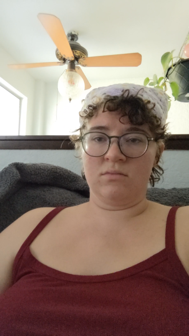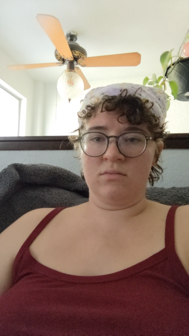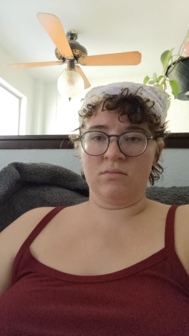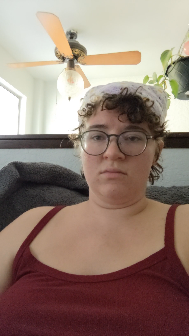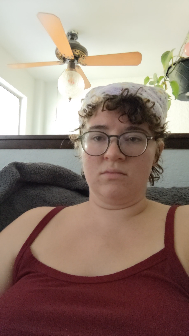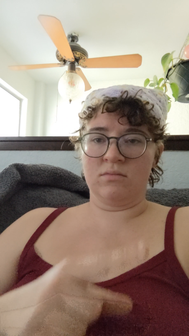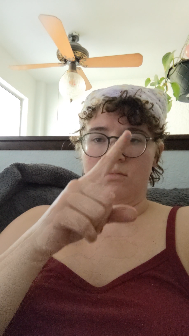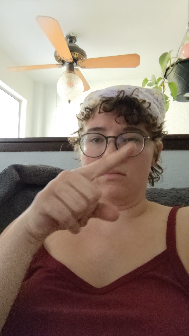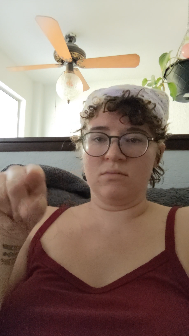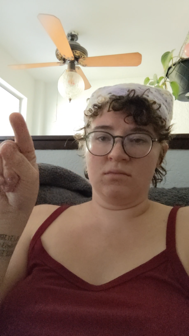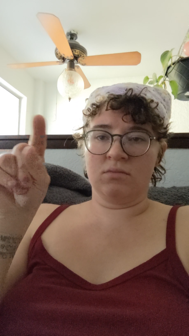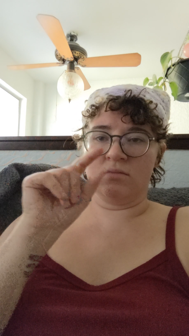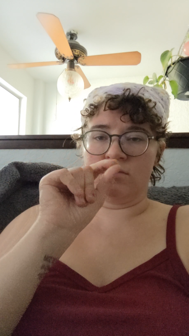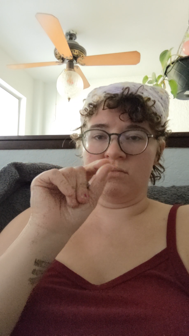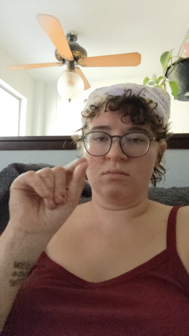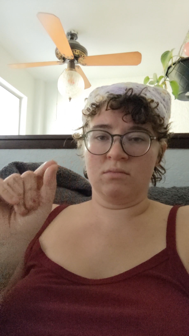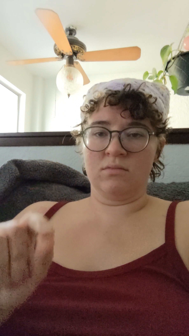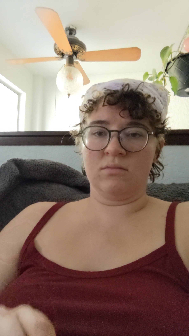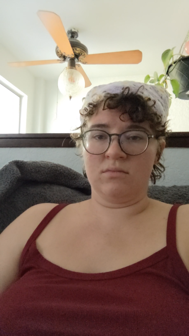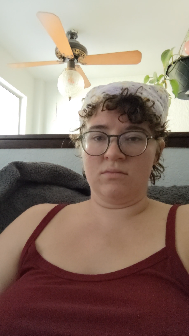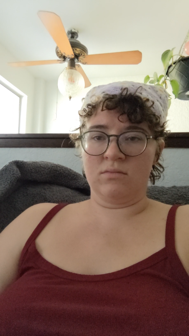peas